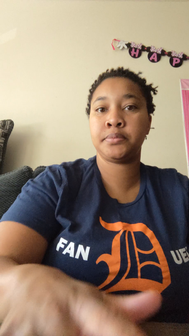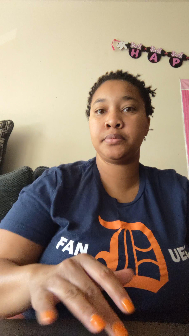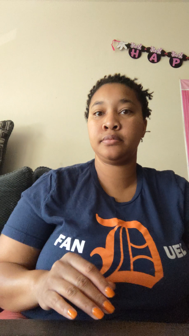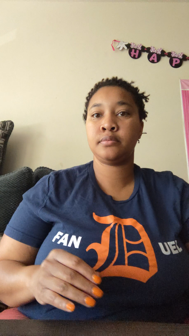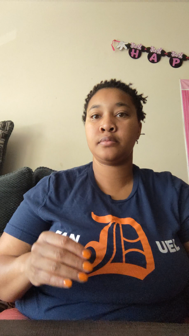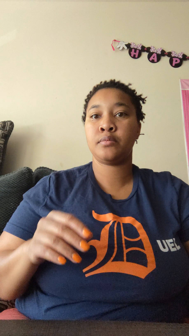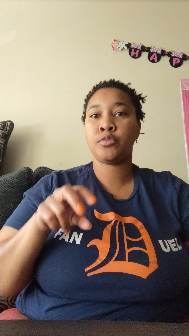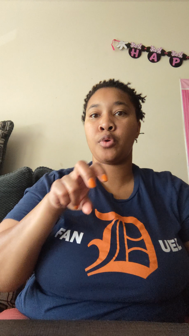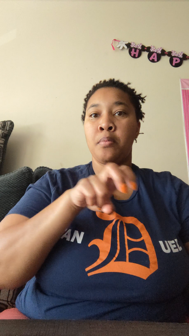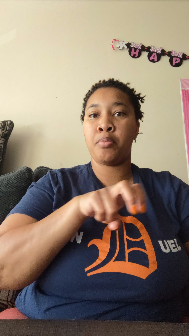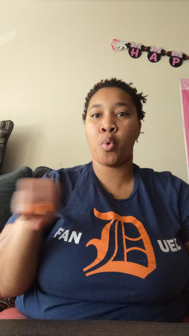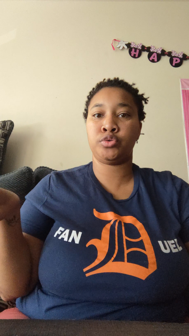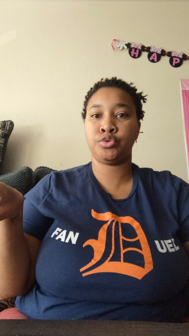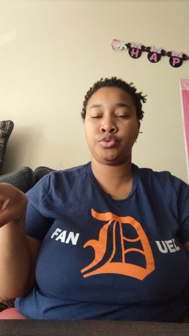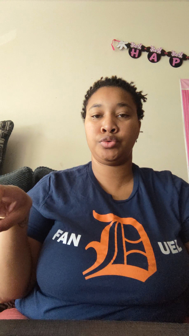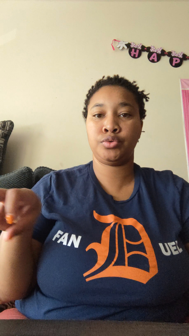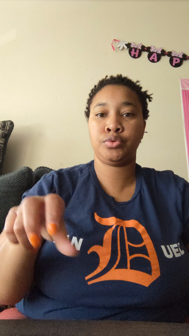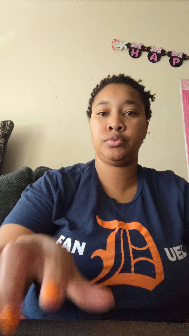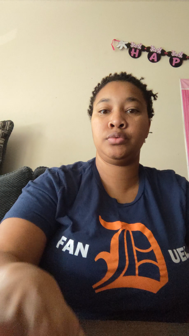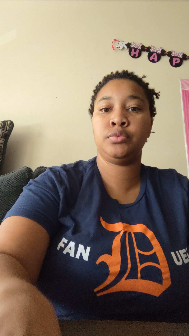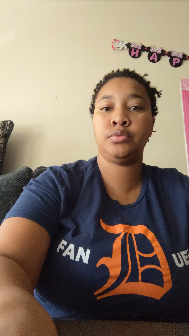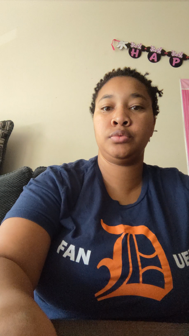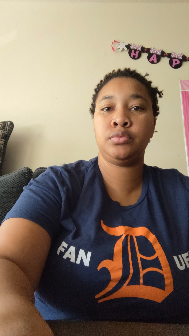bench